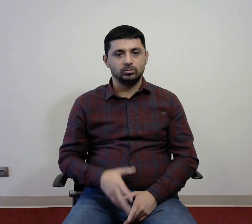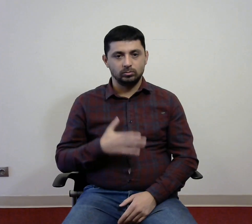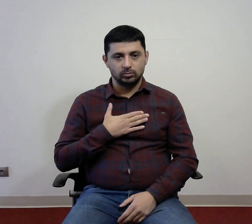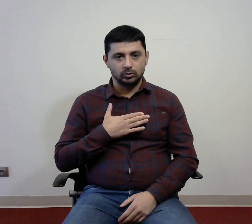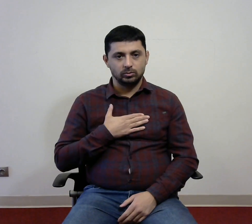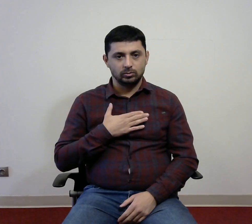mən